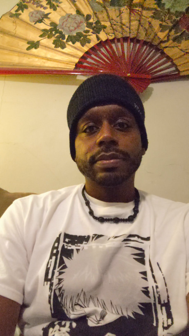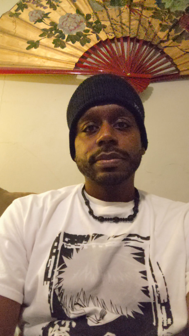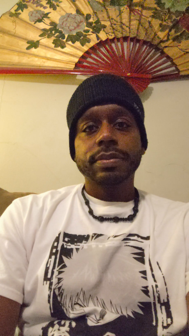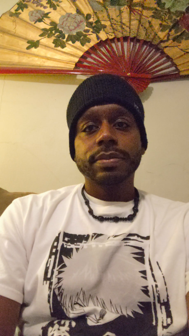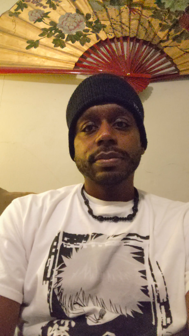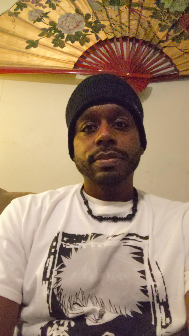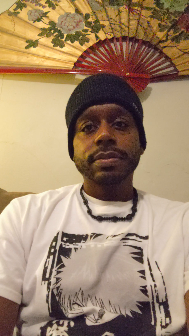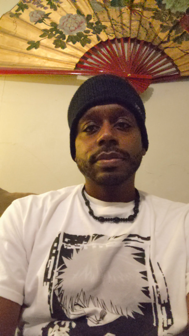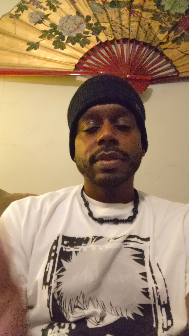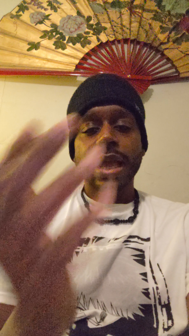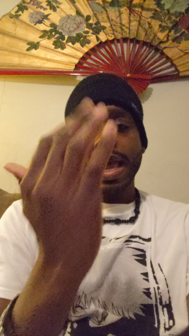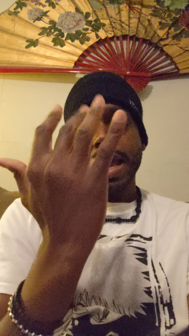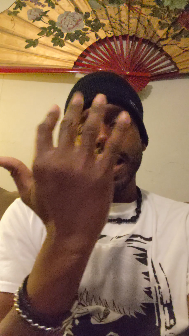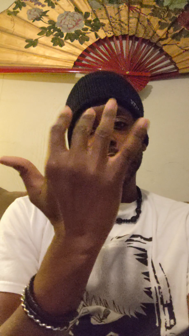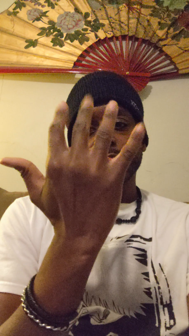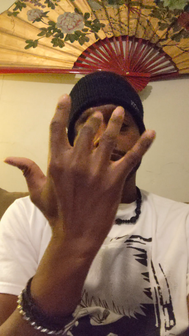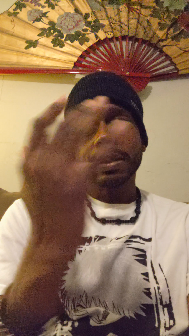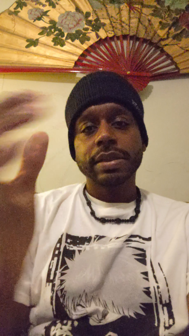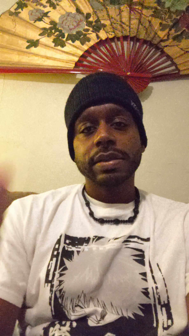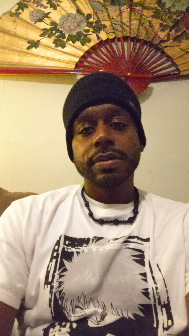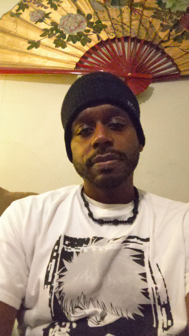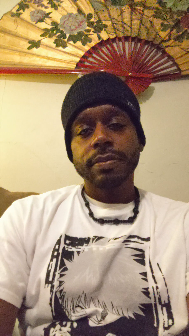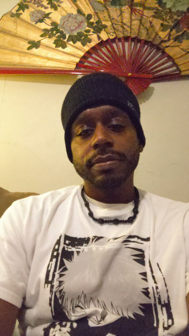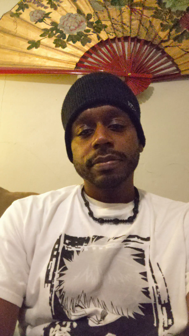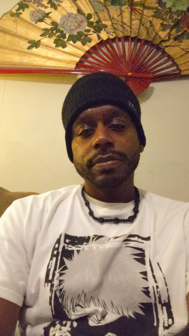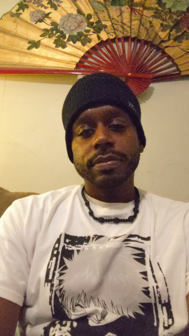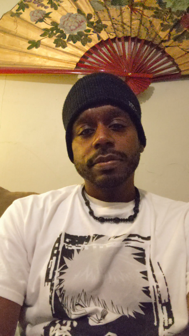hand